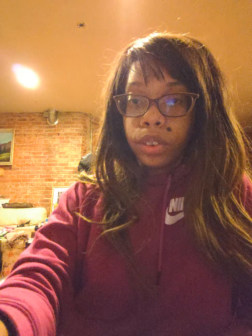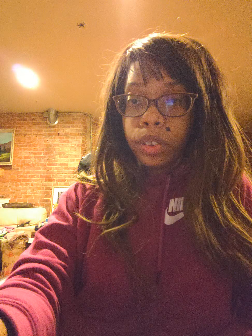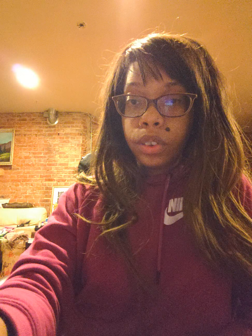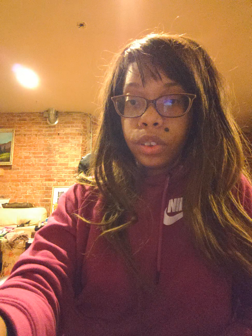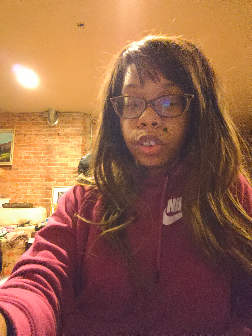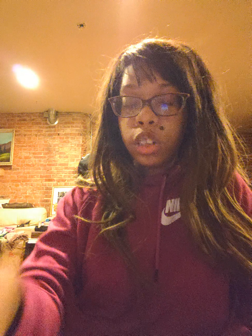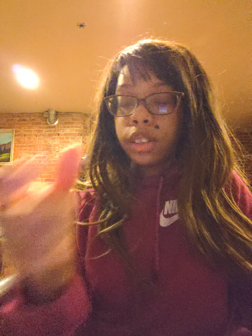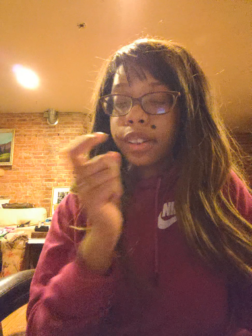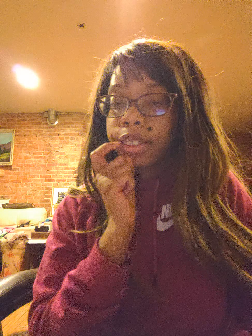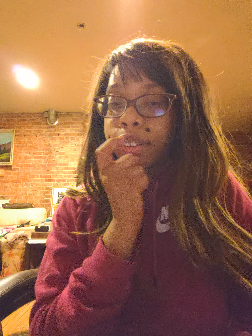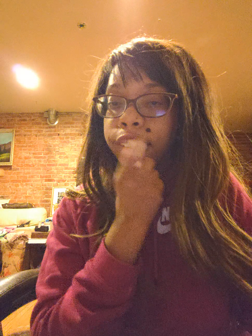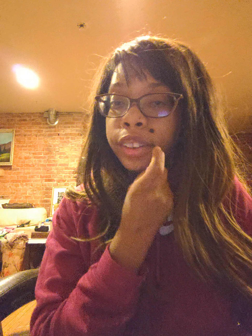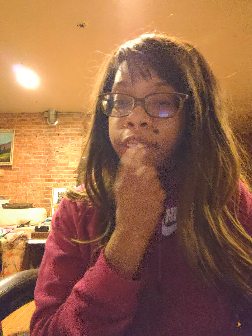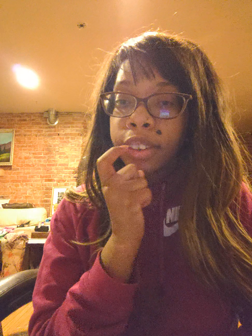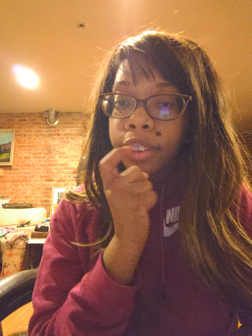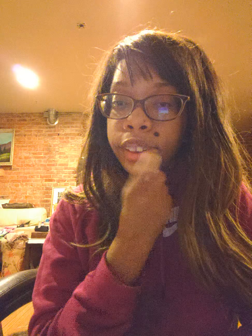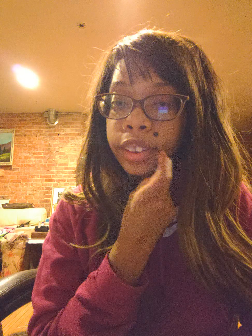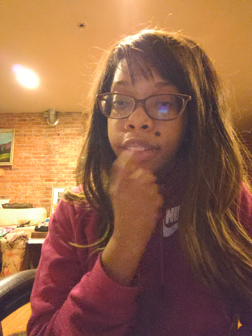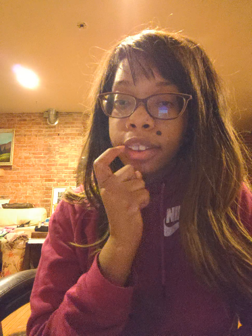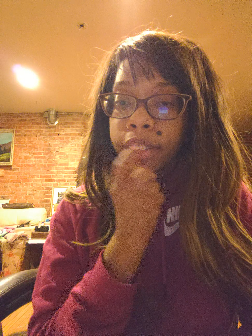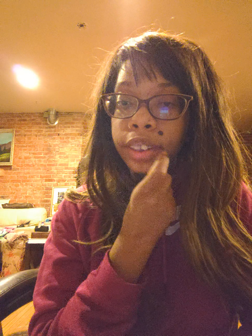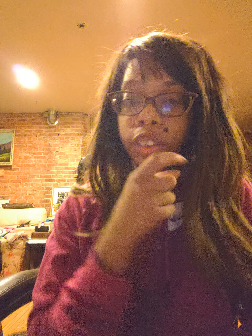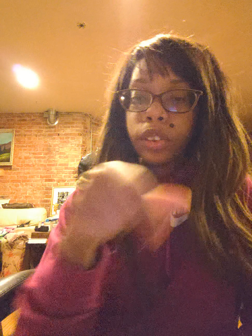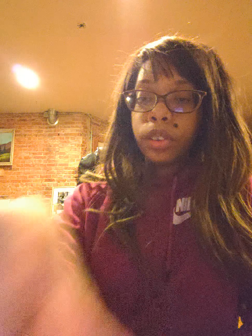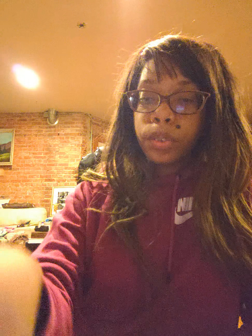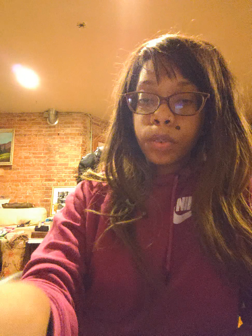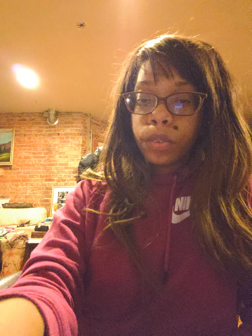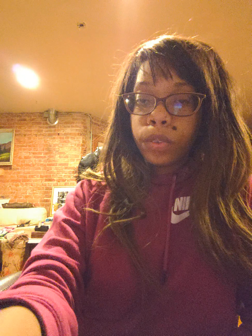tooth